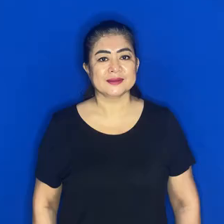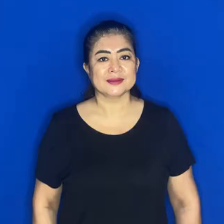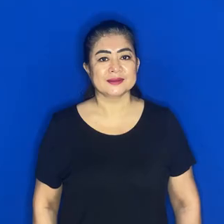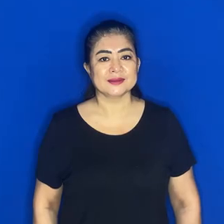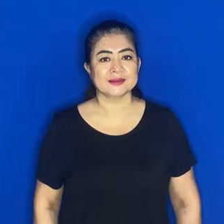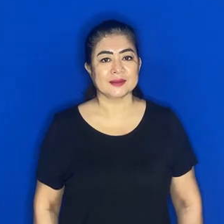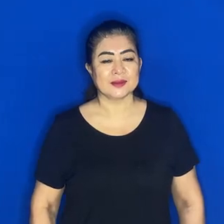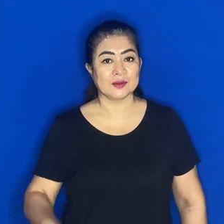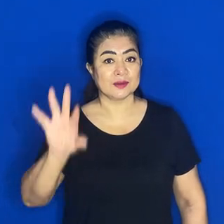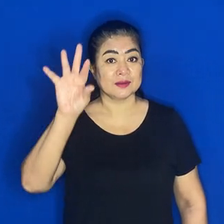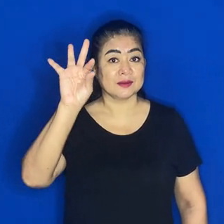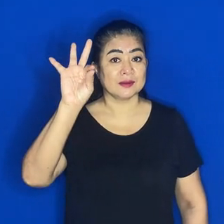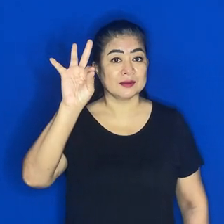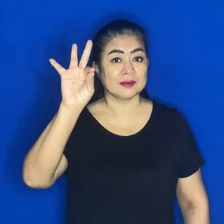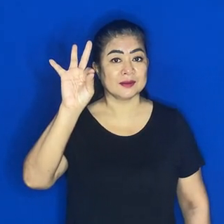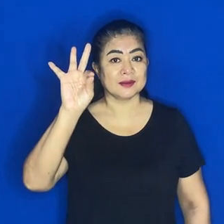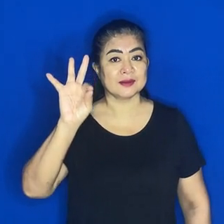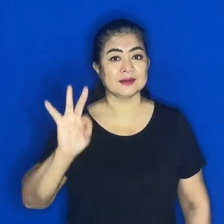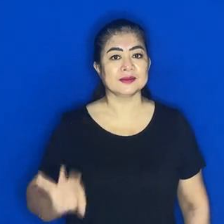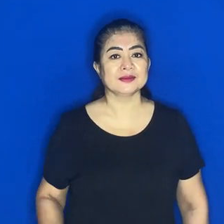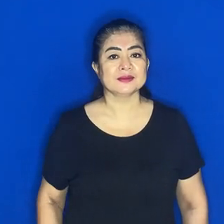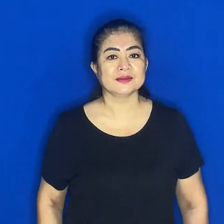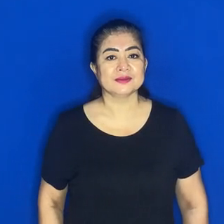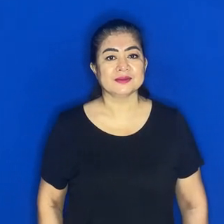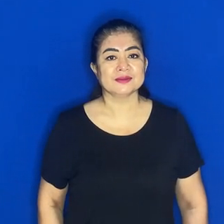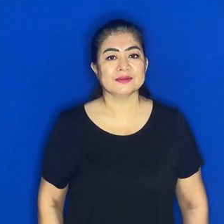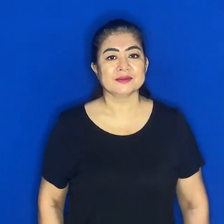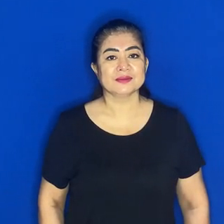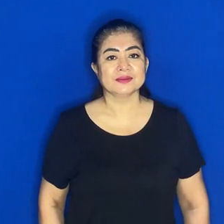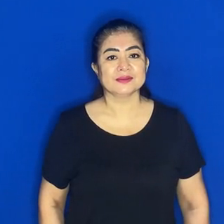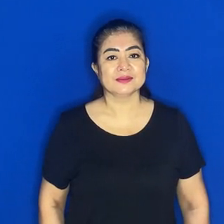nine